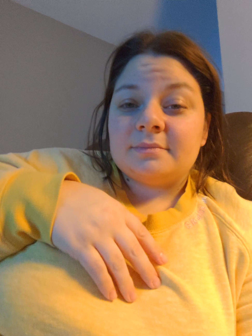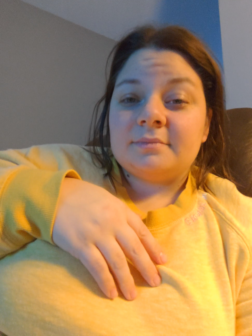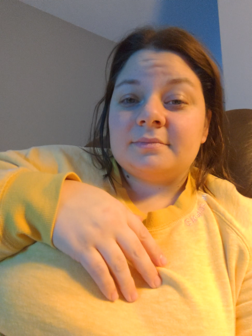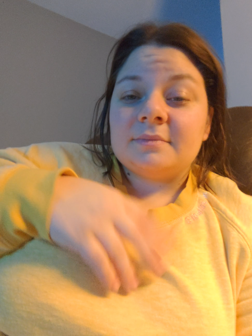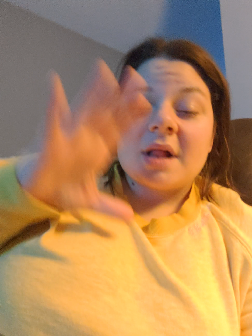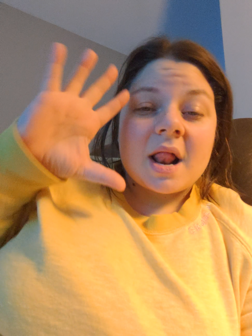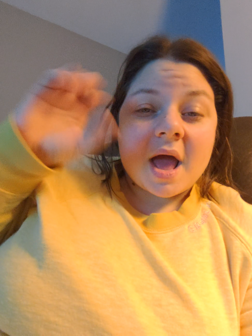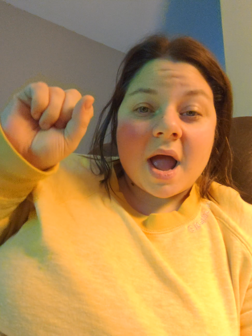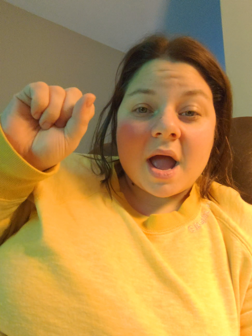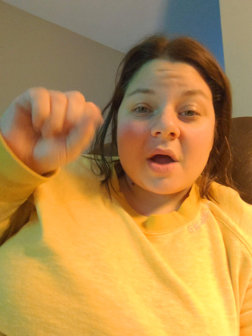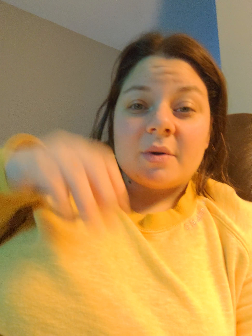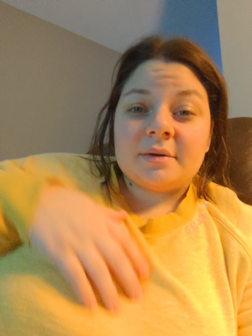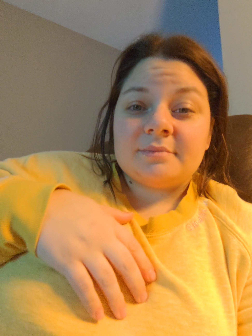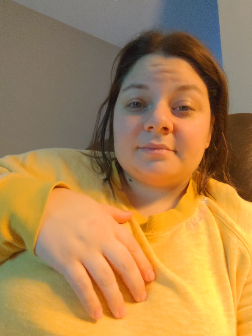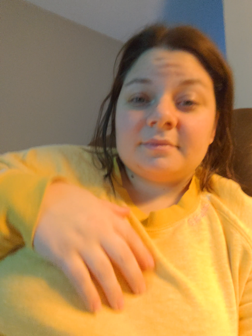loud